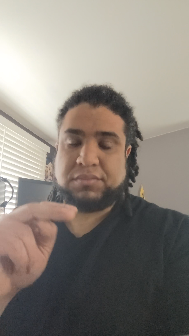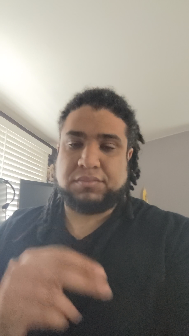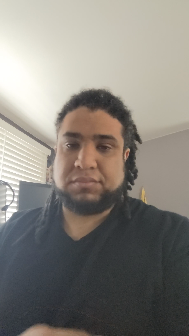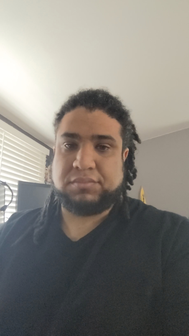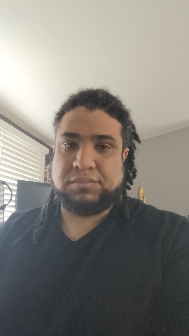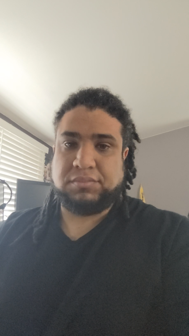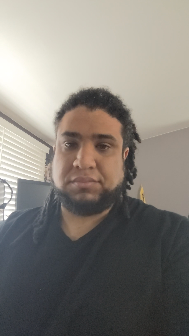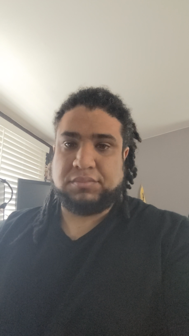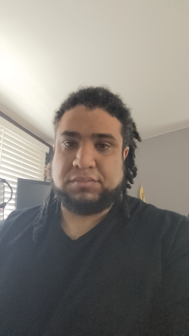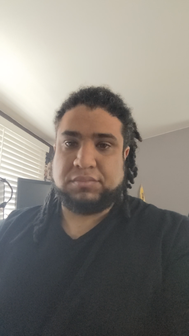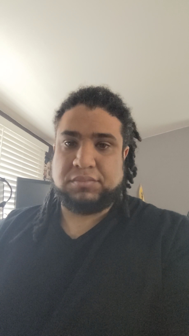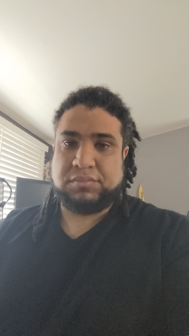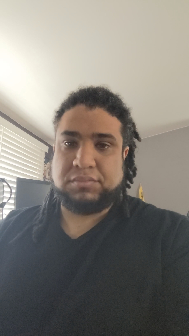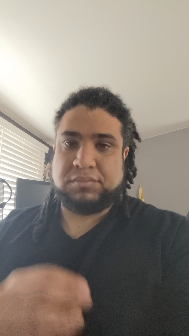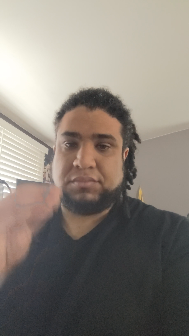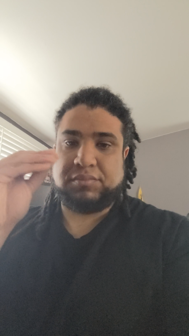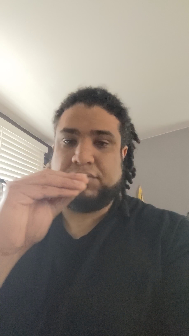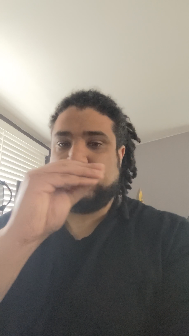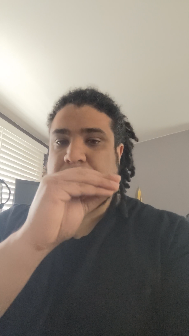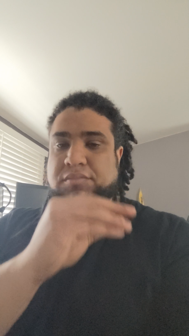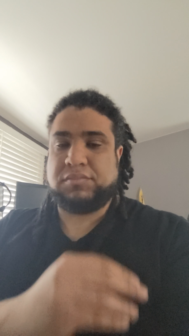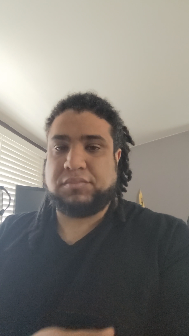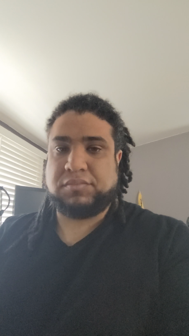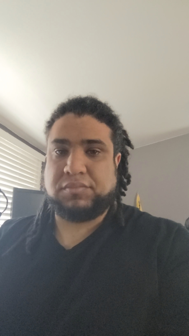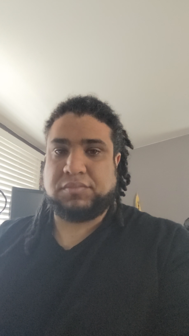dinosaur